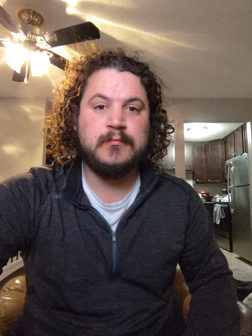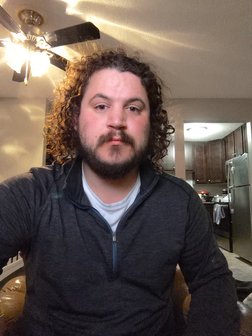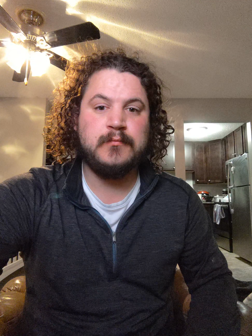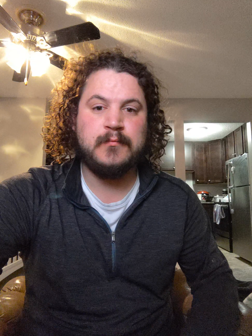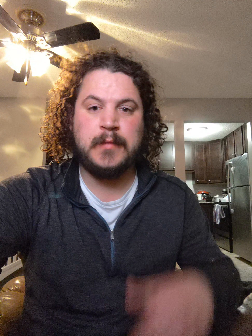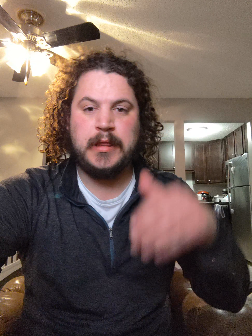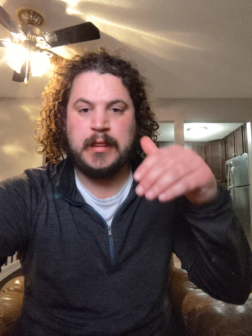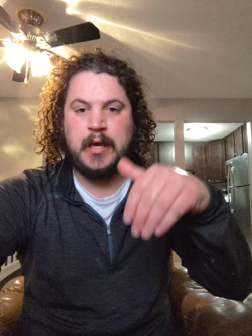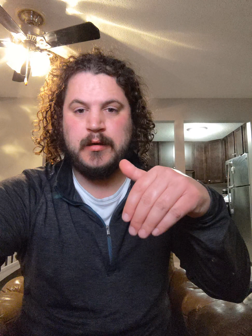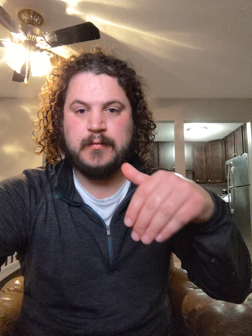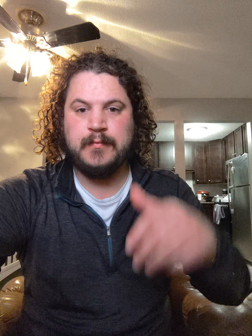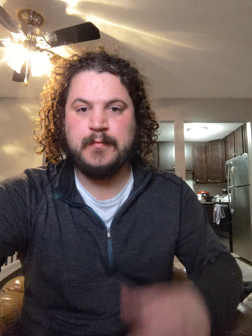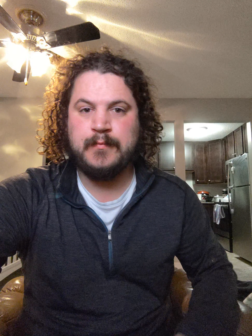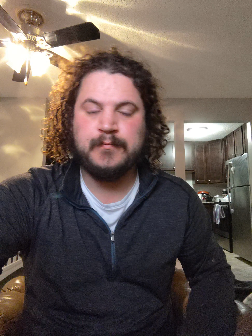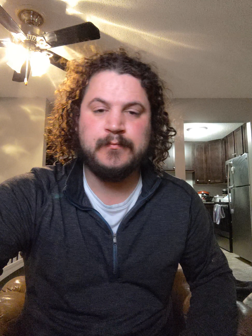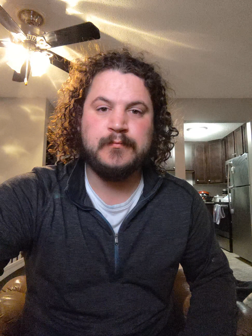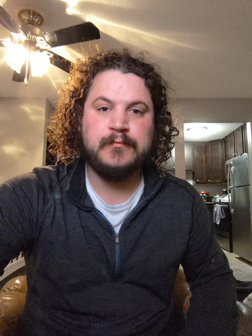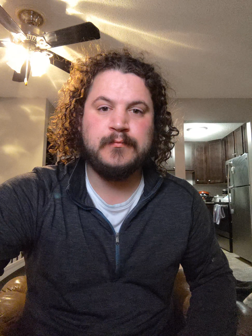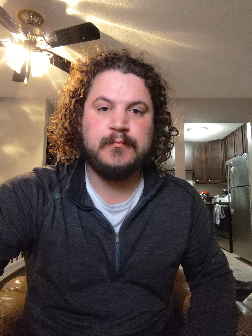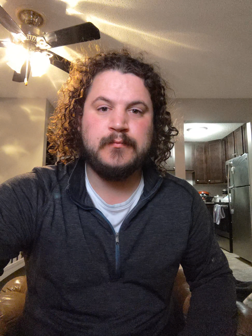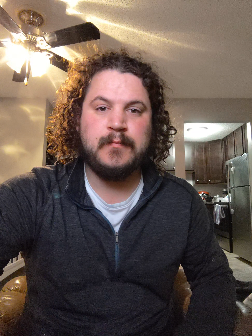night